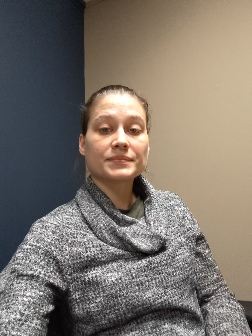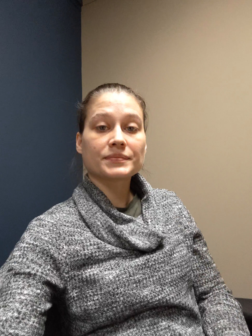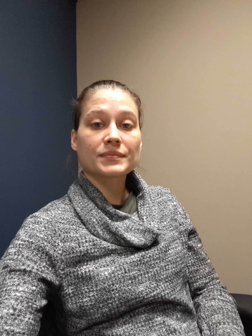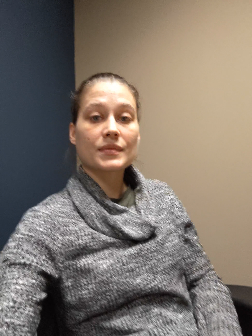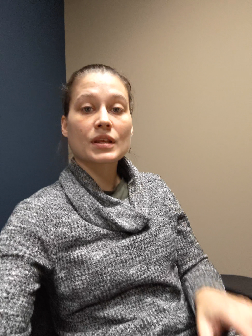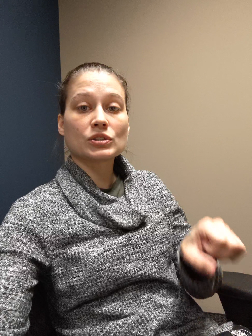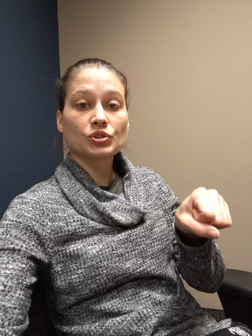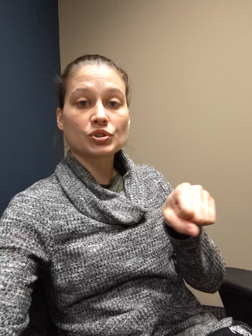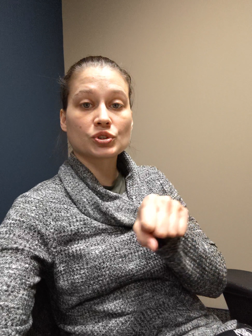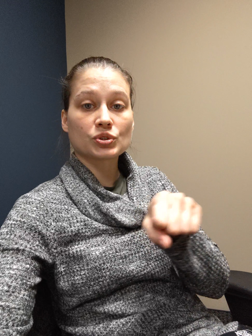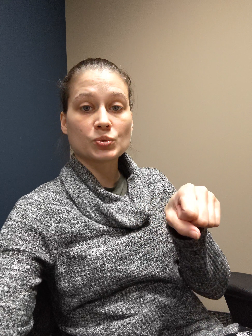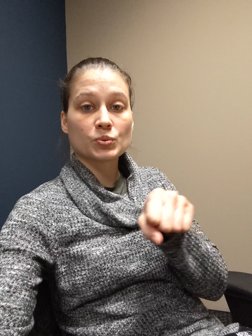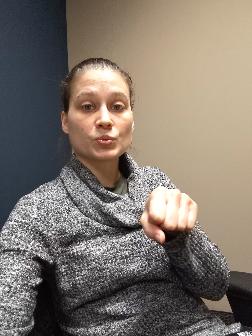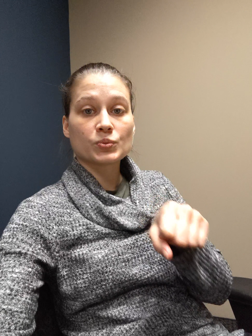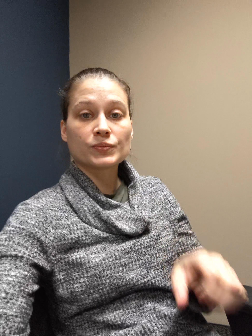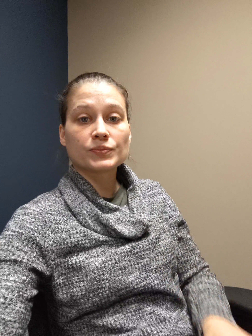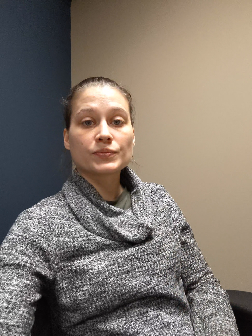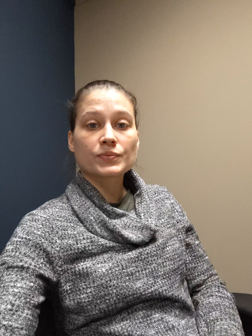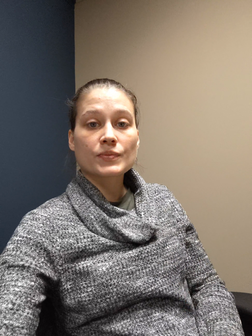shoe